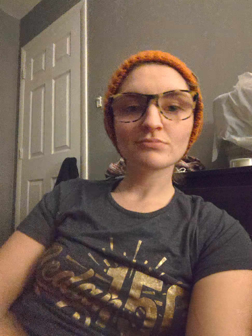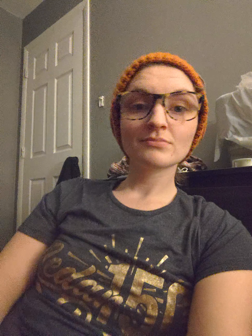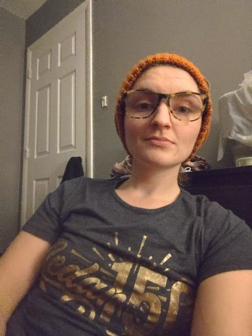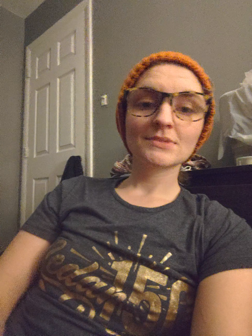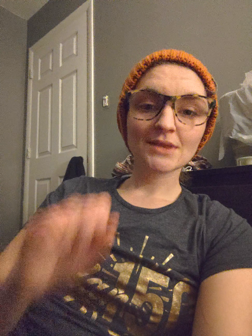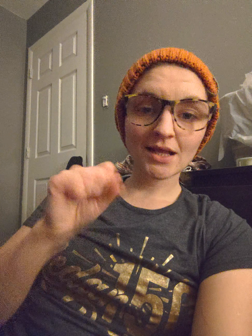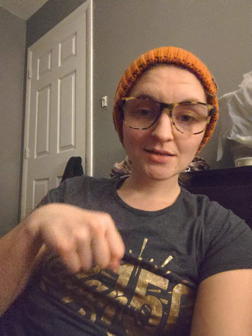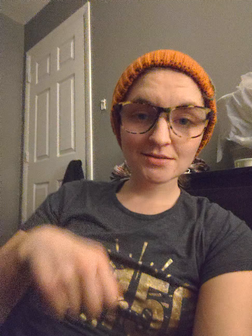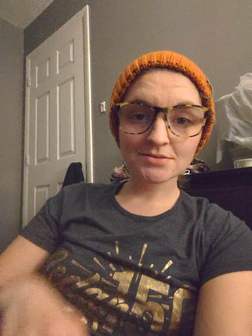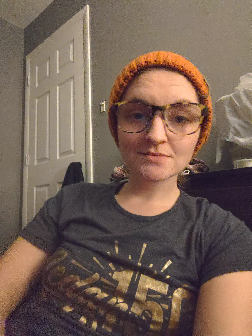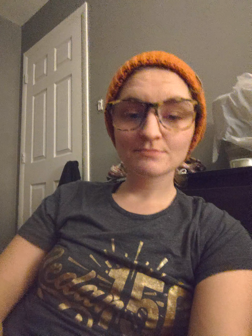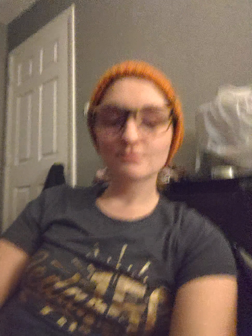can